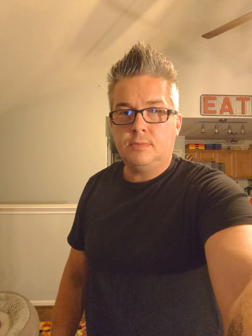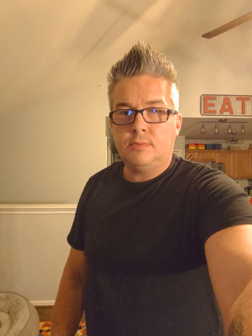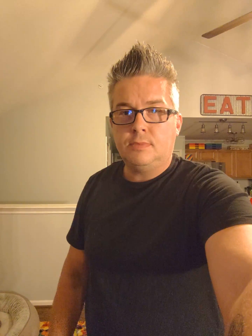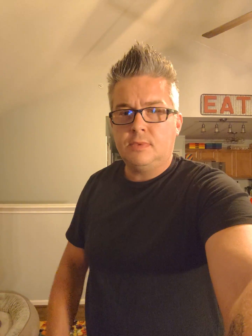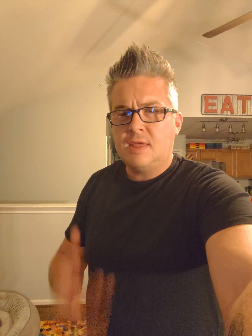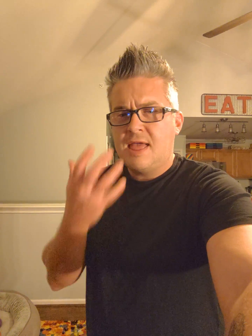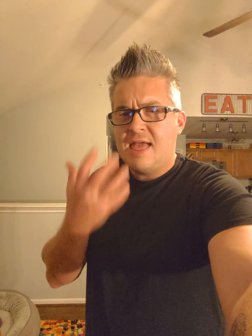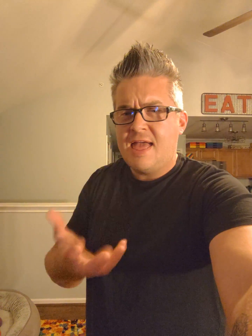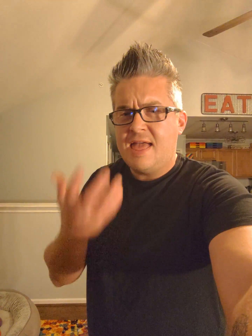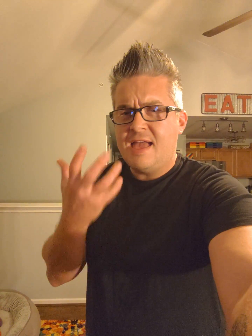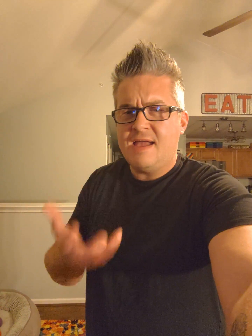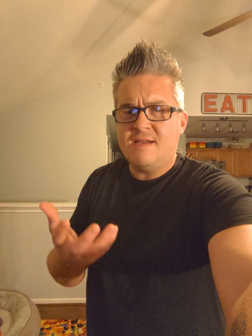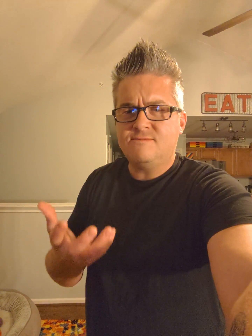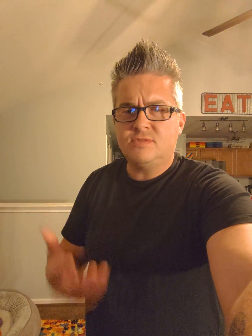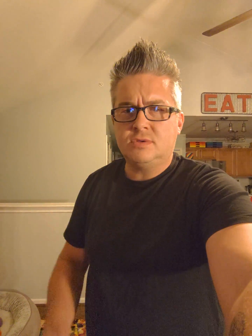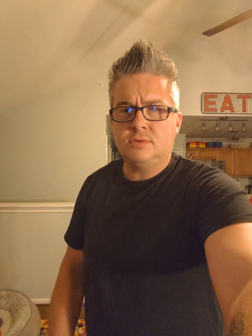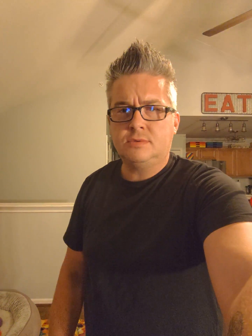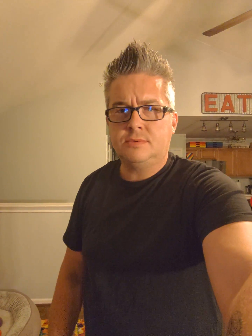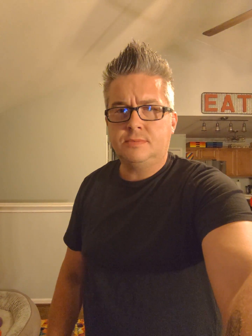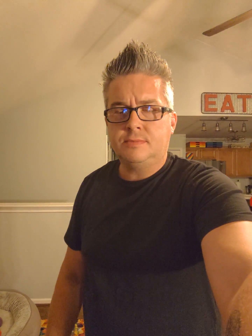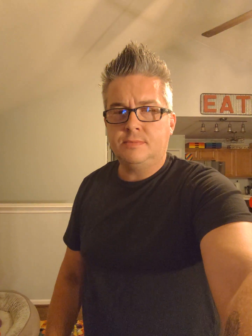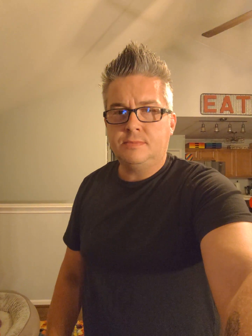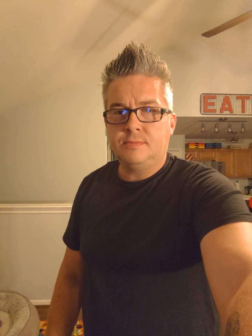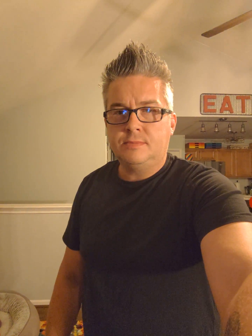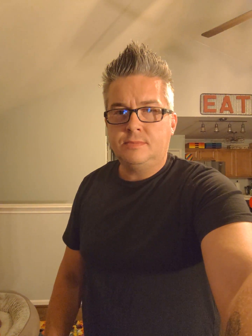heavy